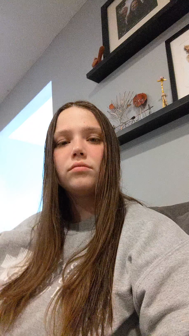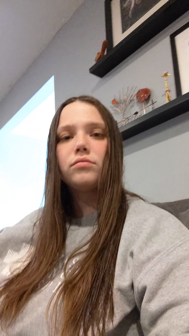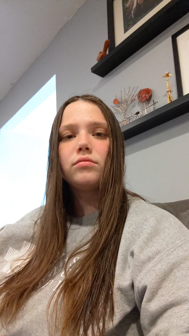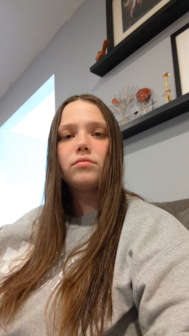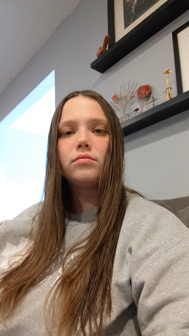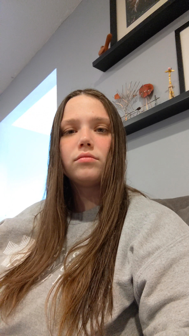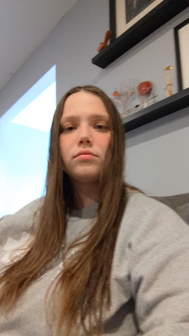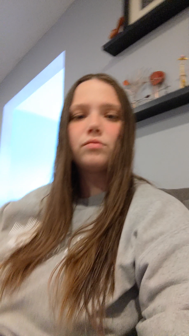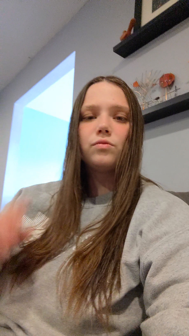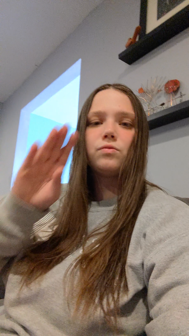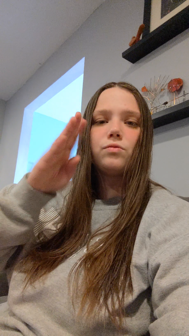door